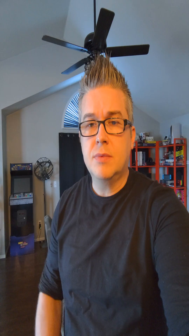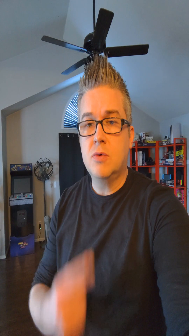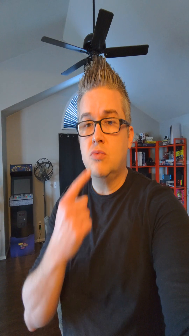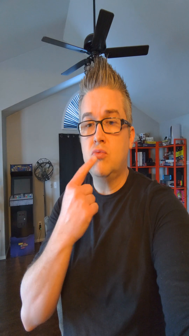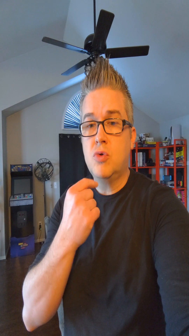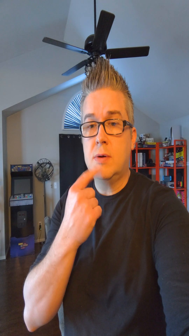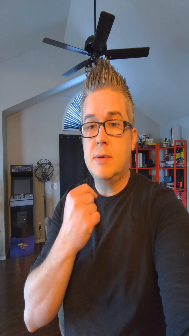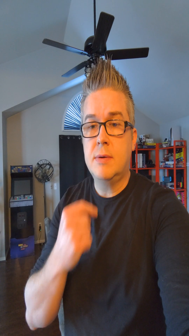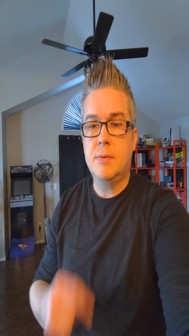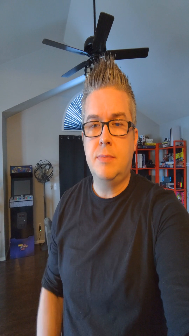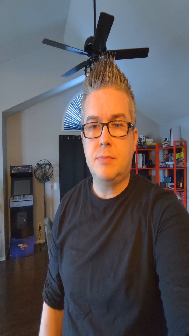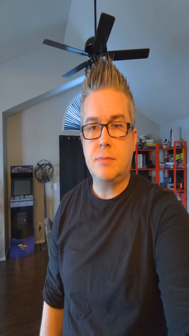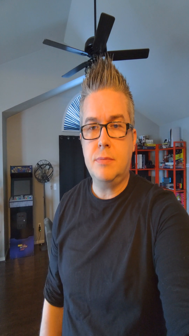red